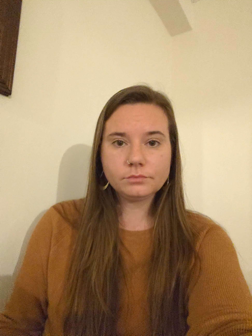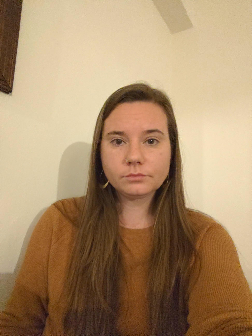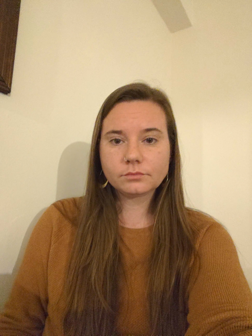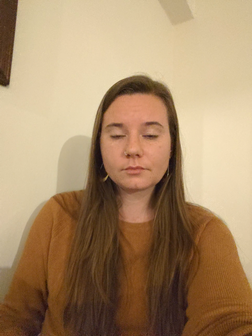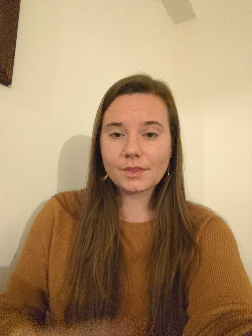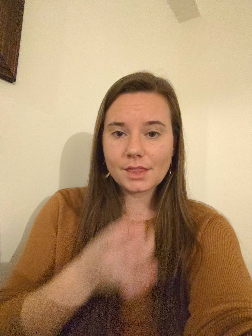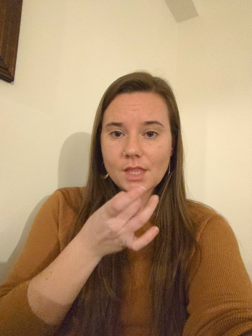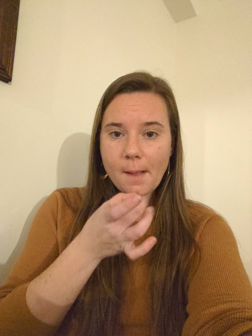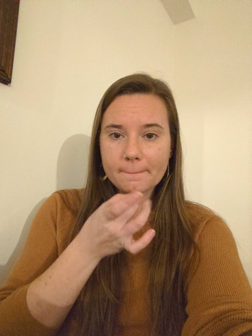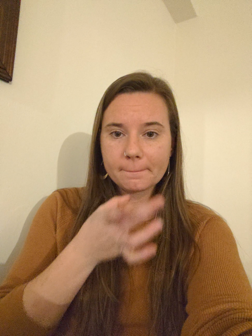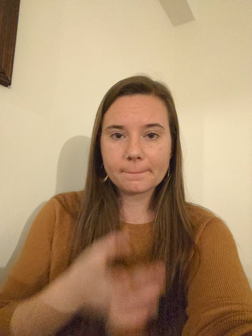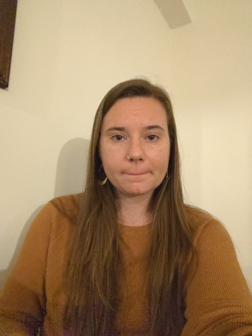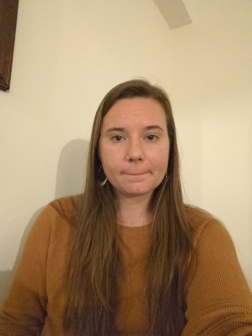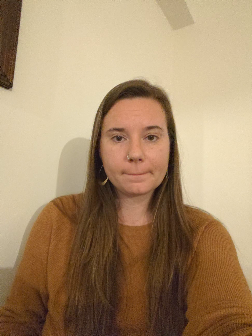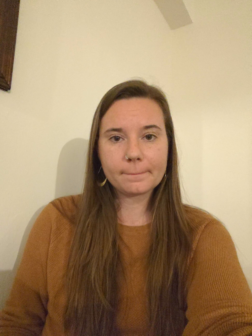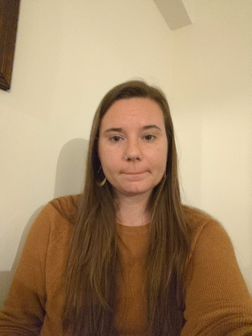lamp